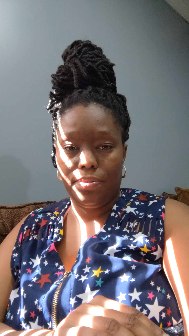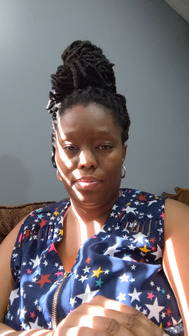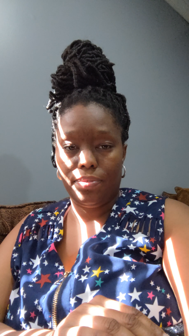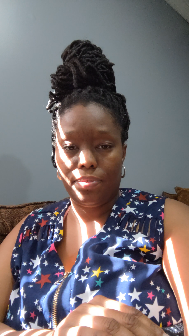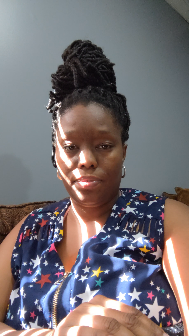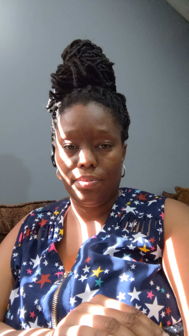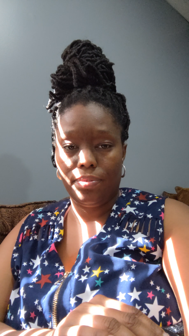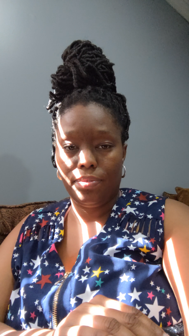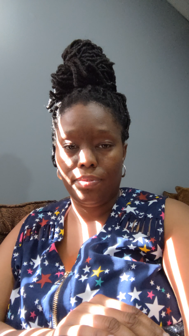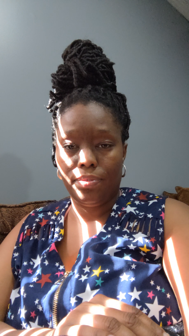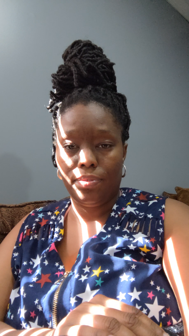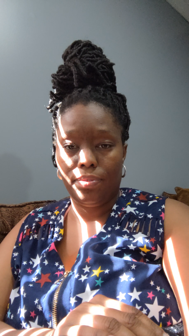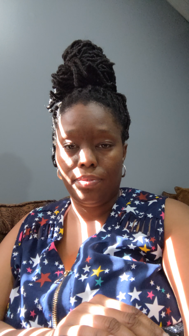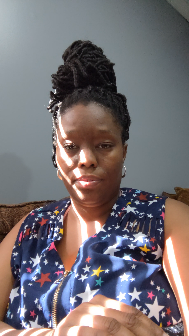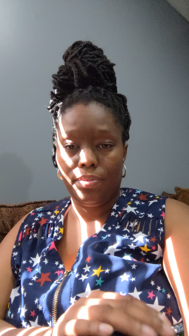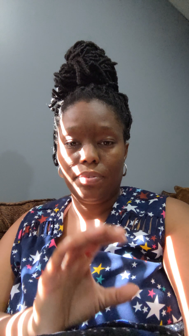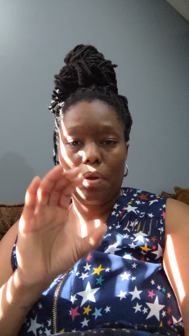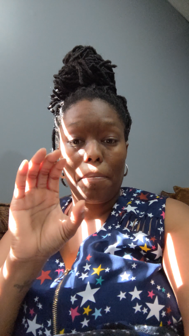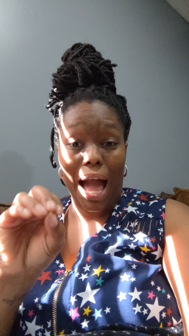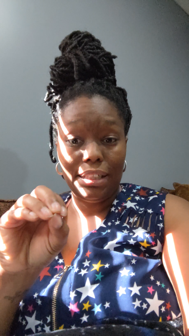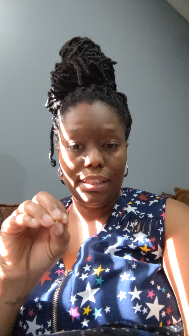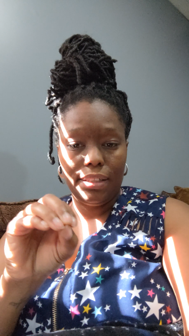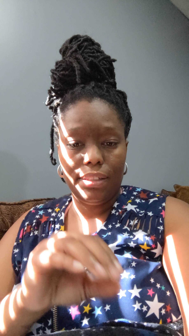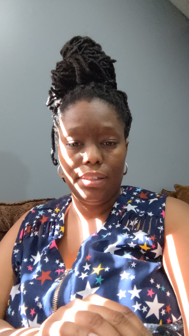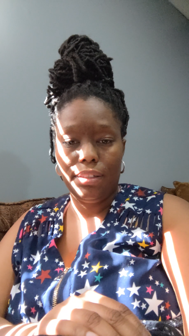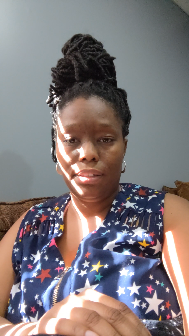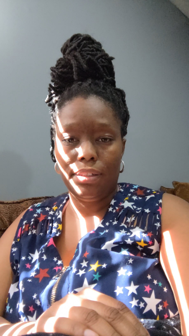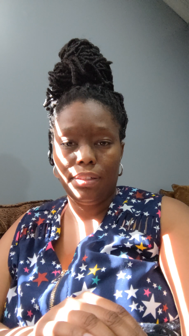bite